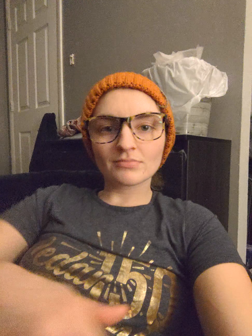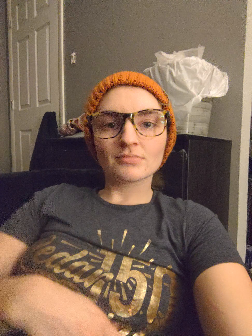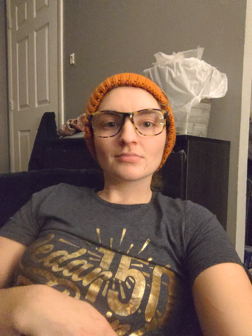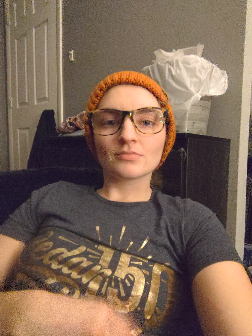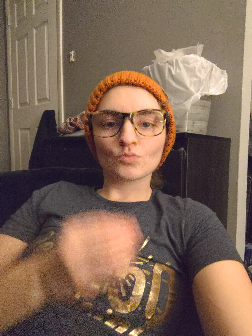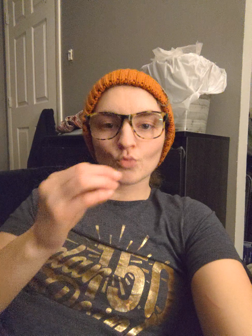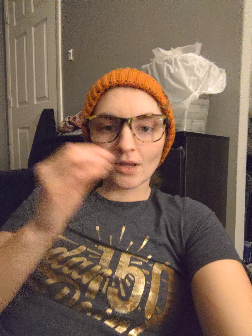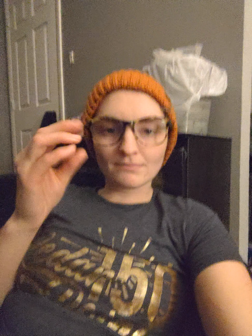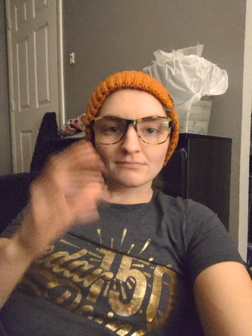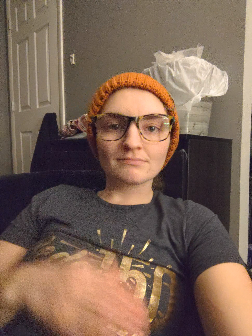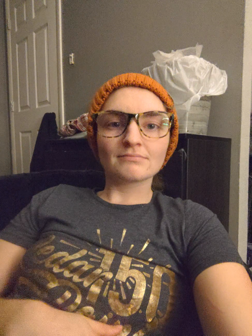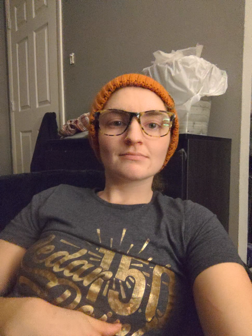kiss